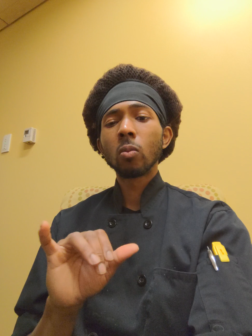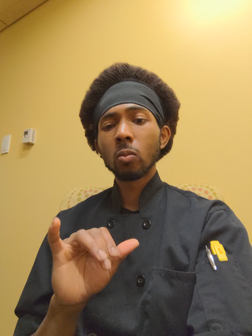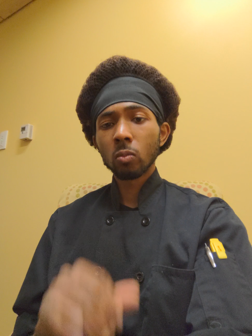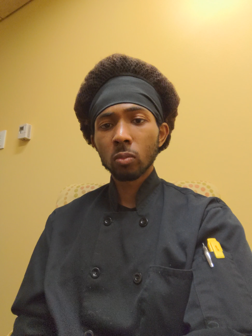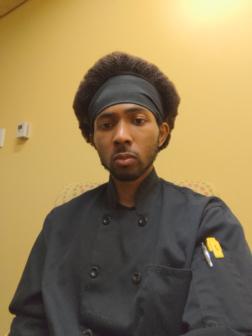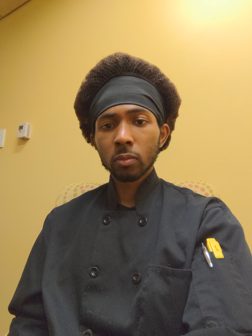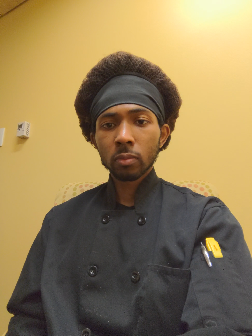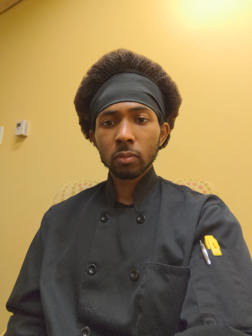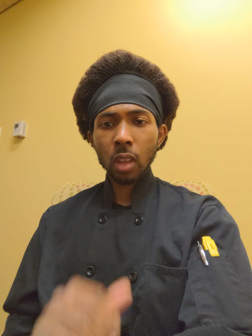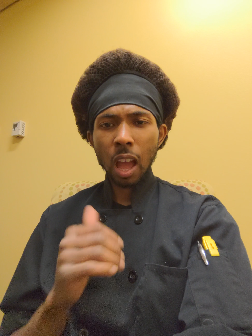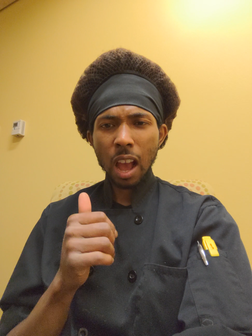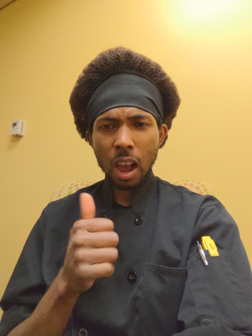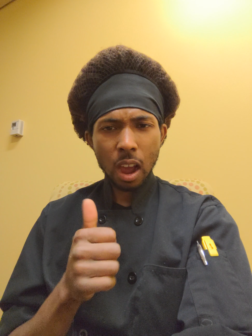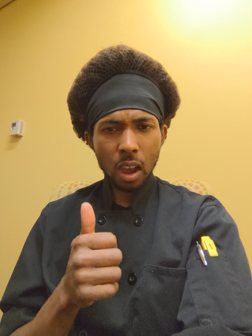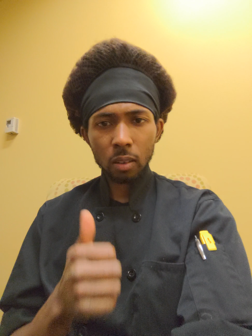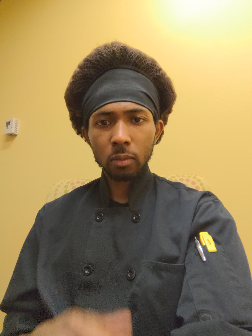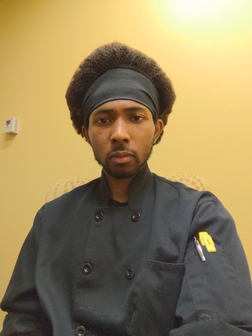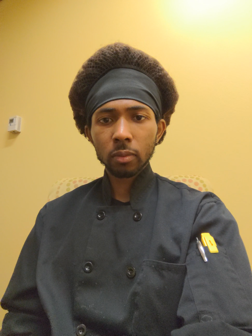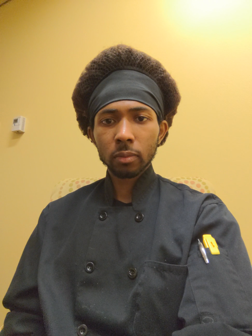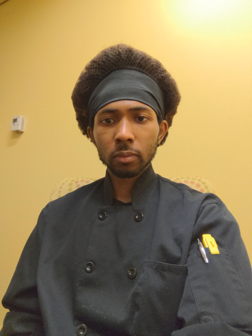how